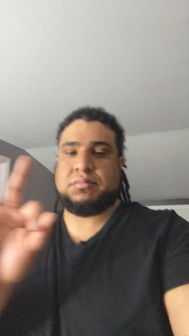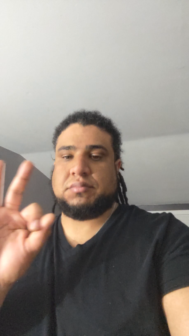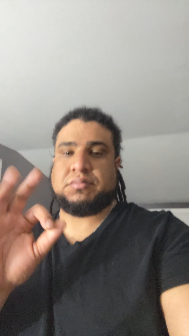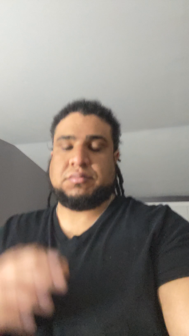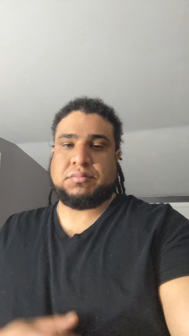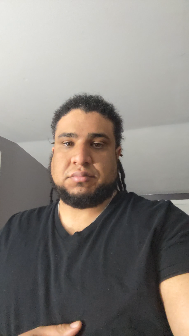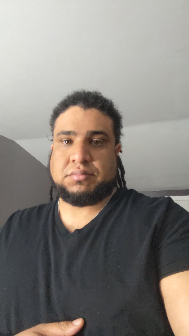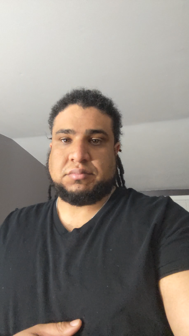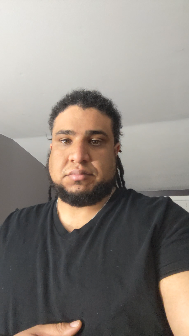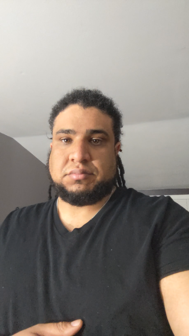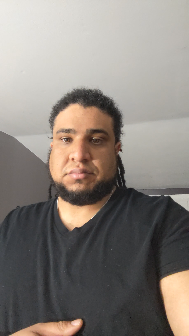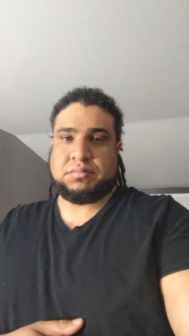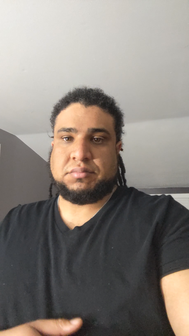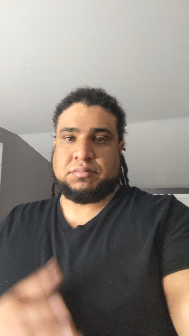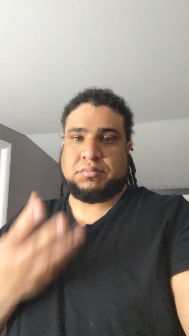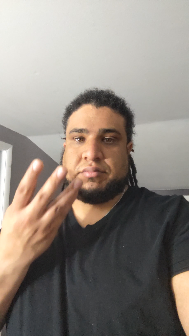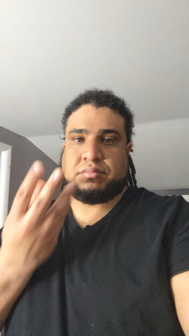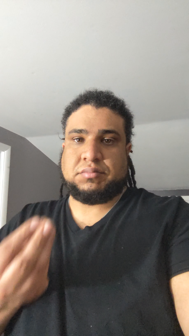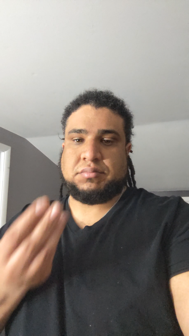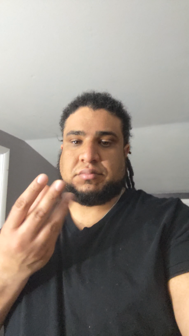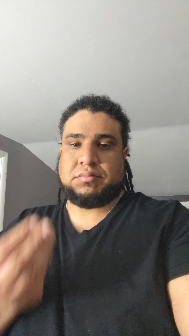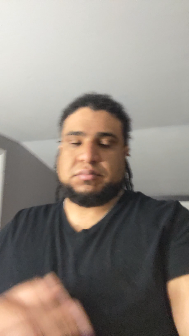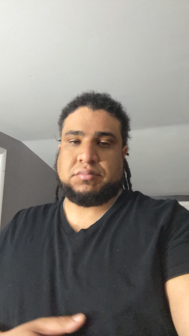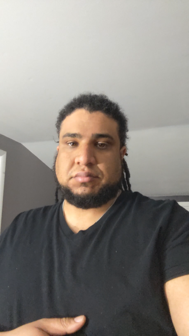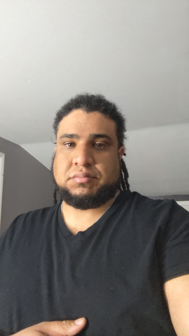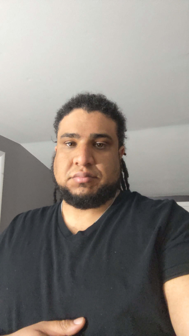gentle